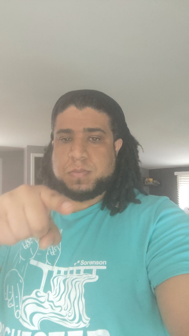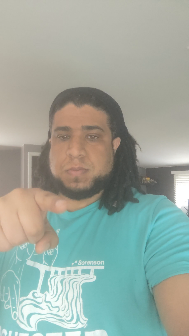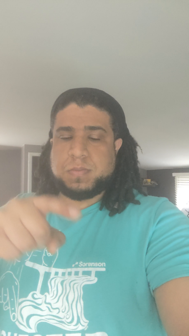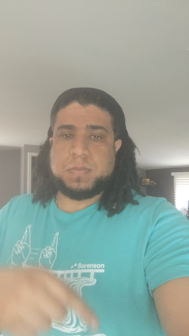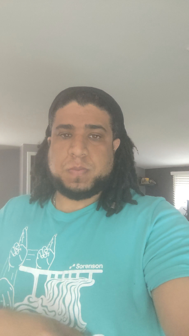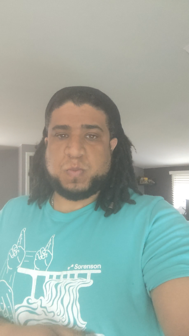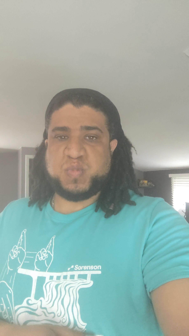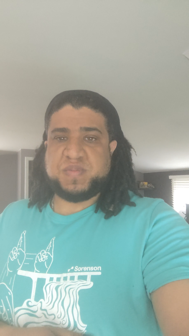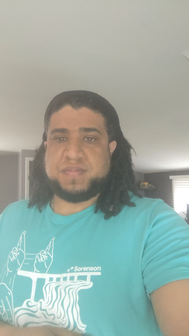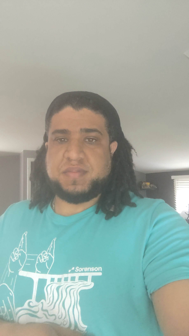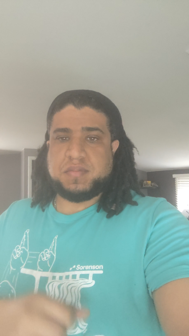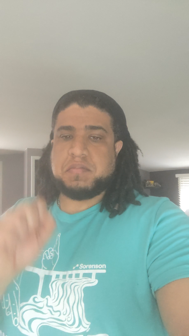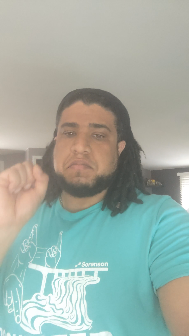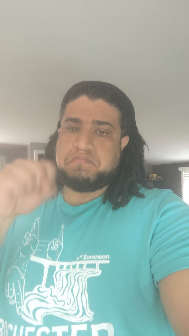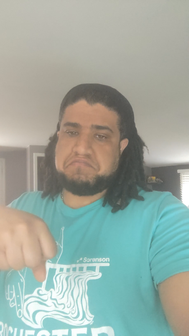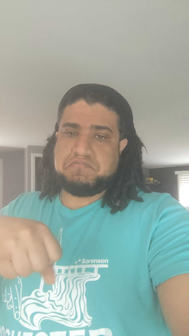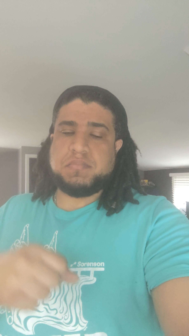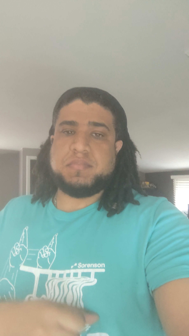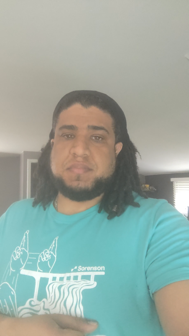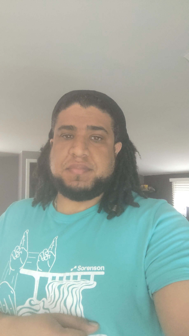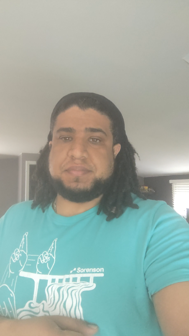could